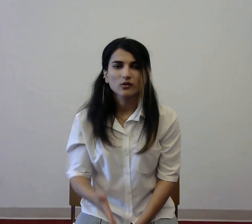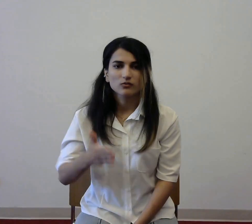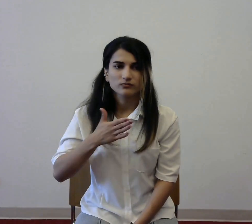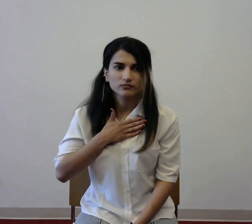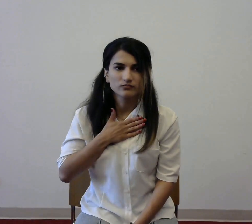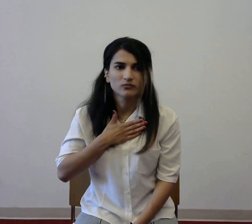mən